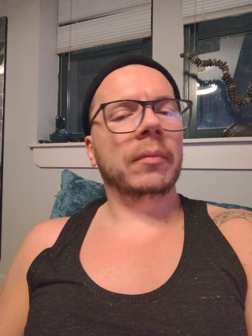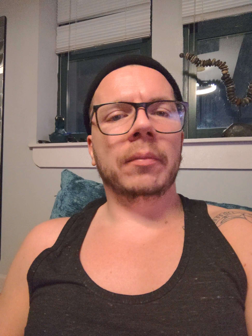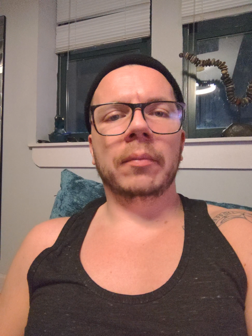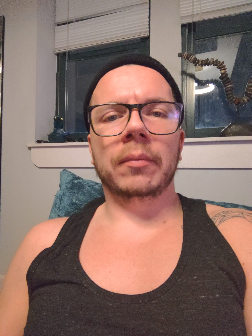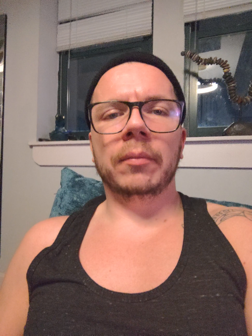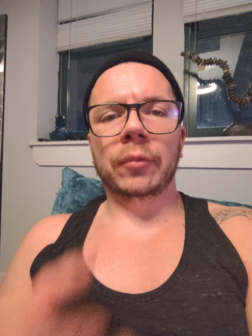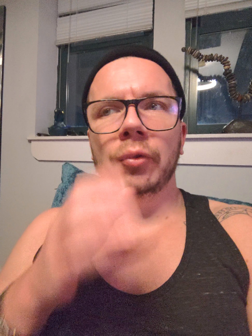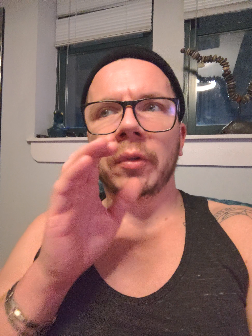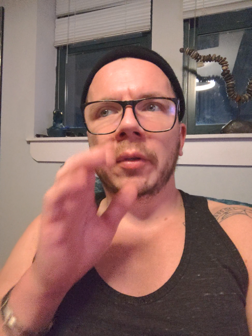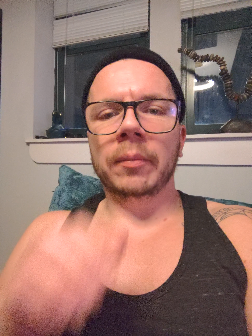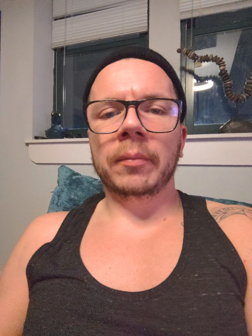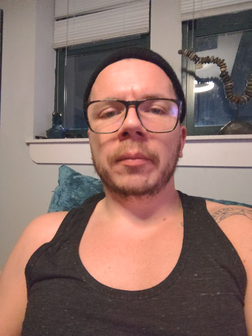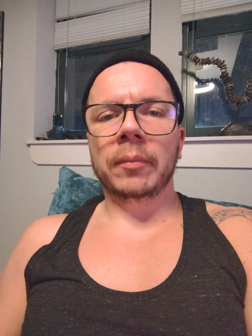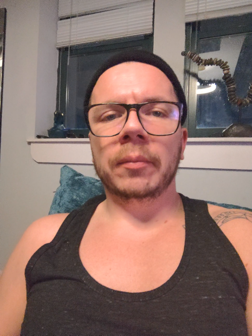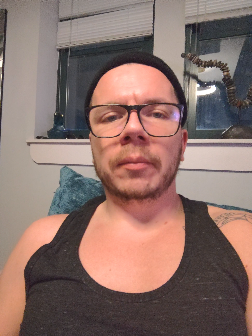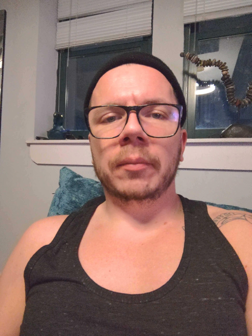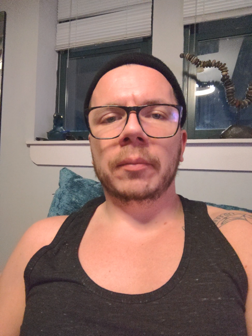drink